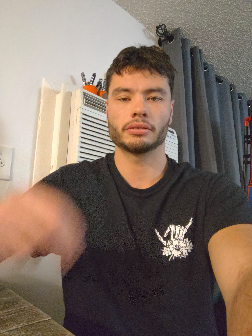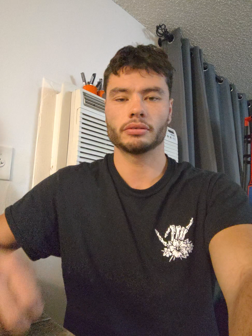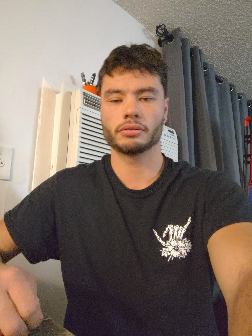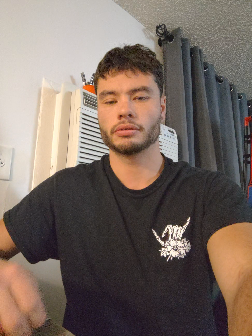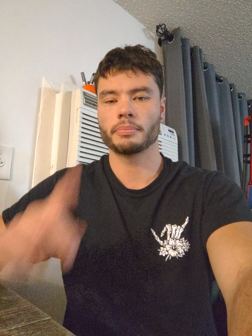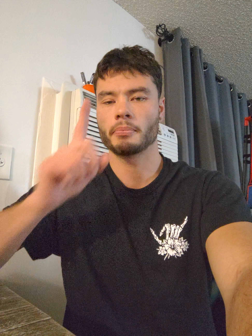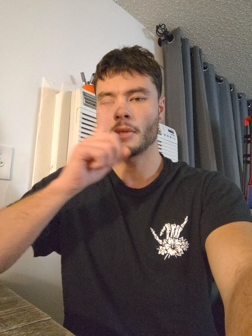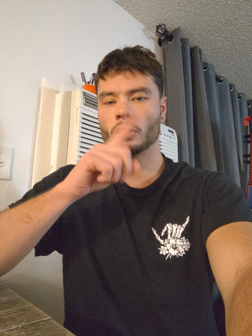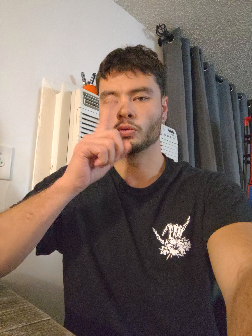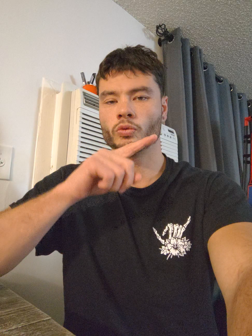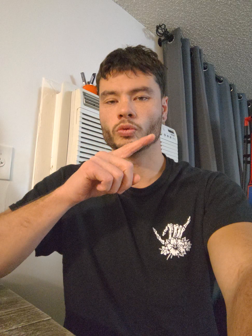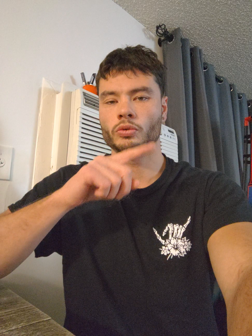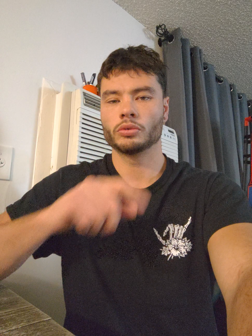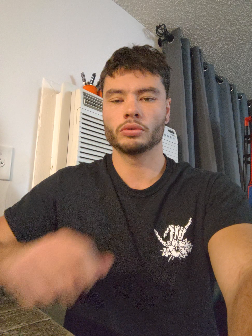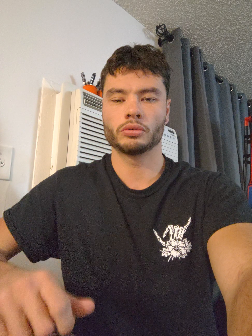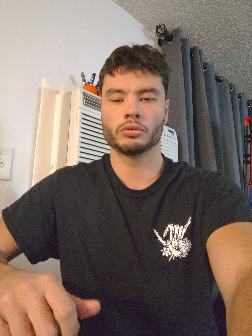mouse